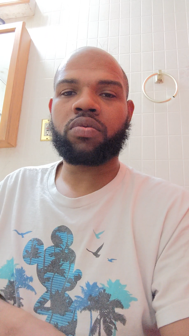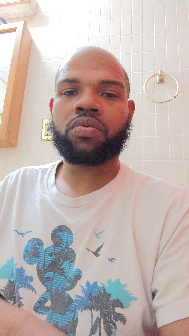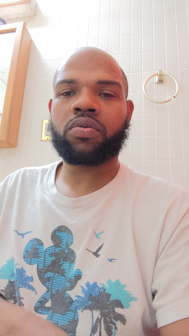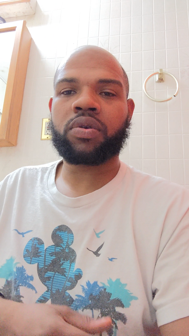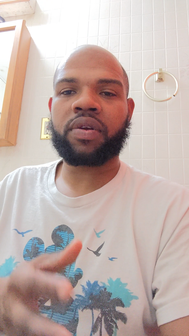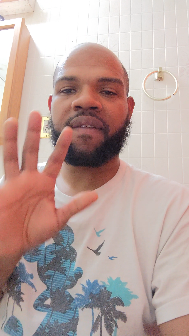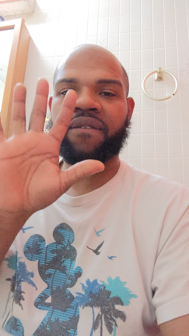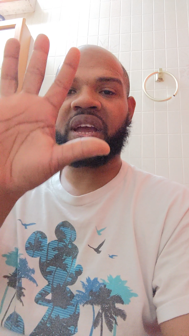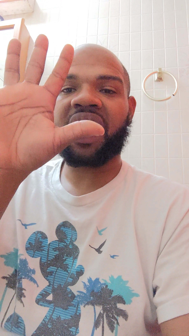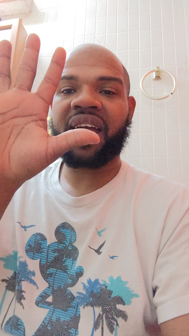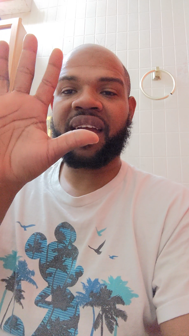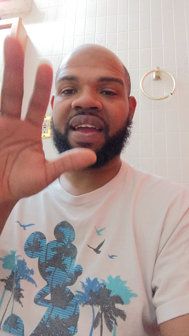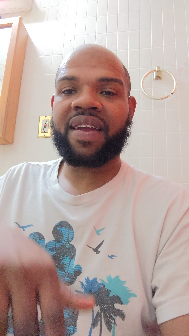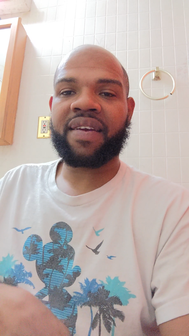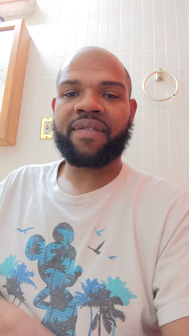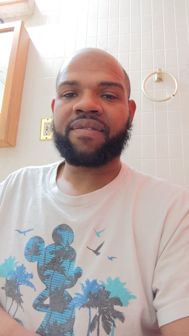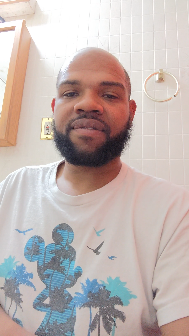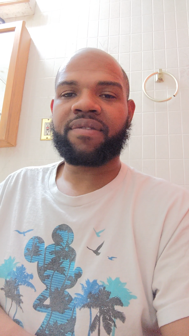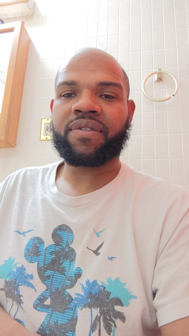give me five